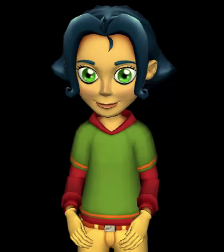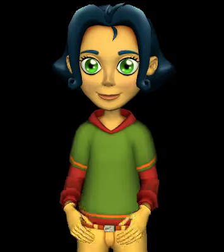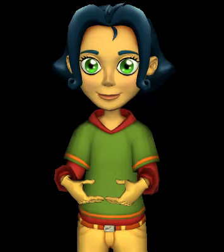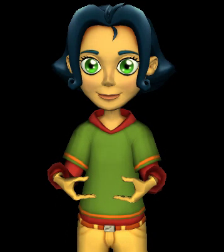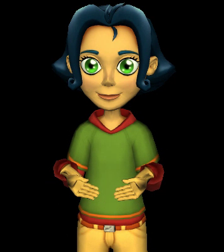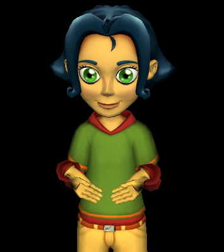طبق